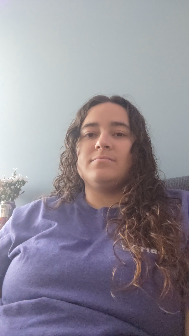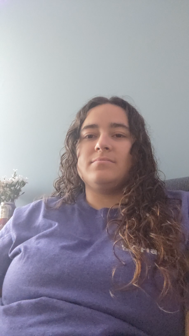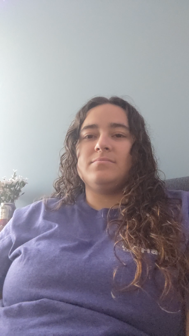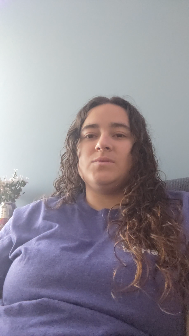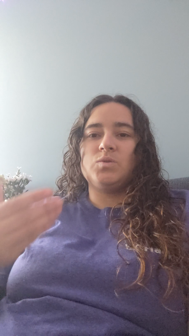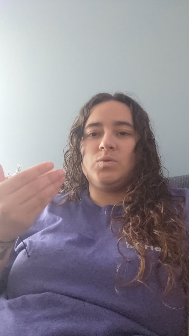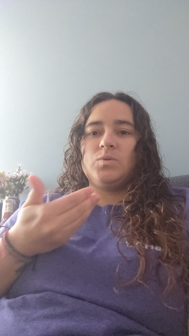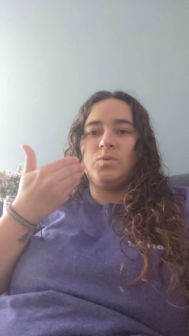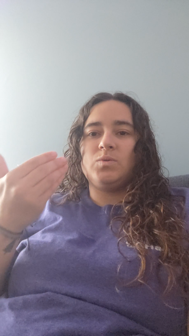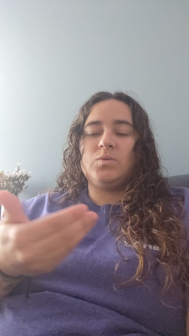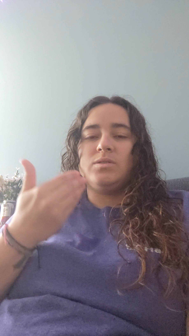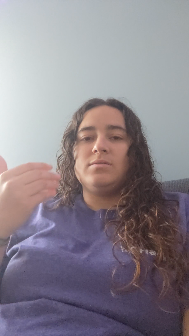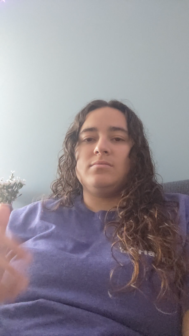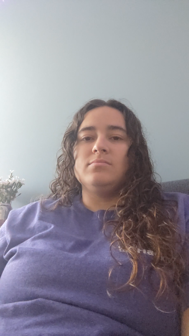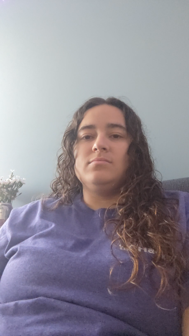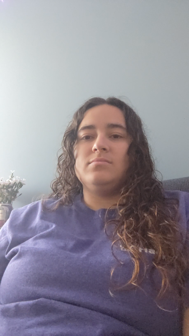new